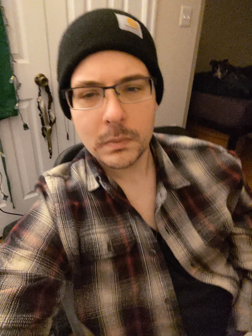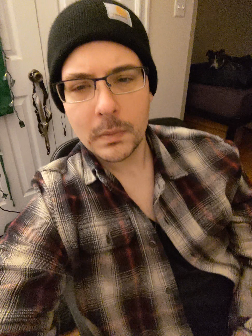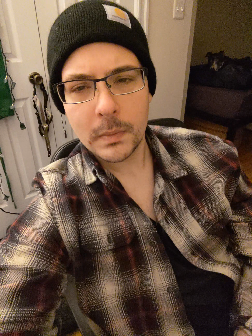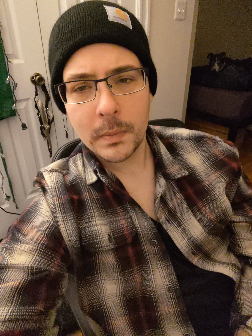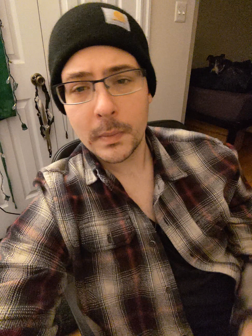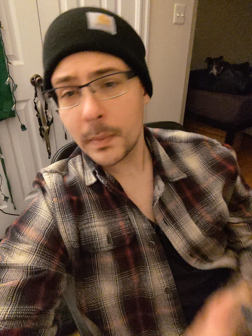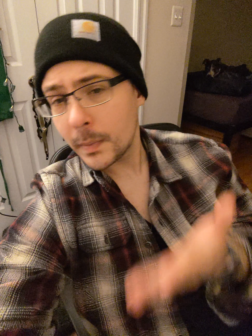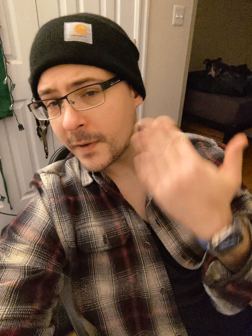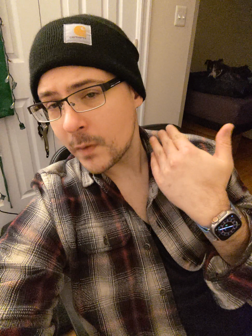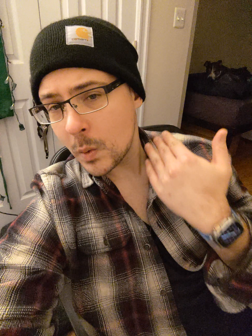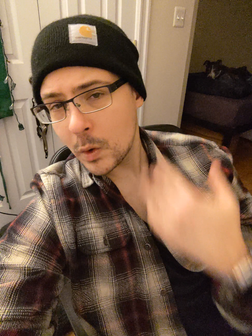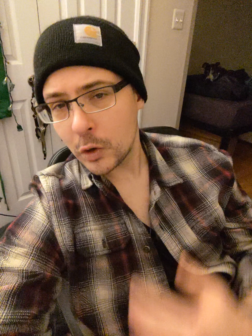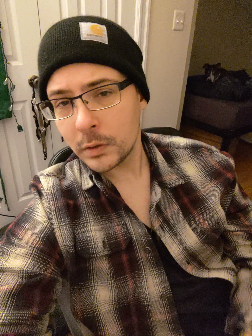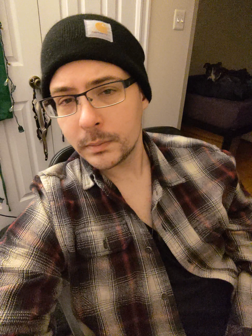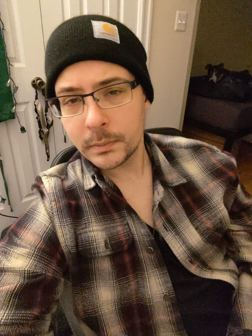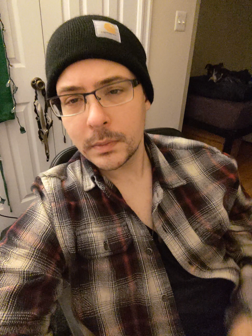before